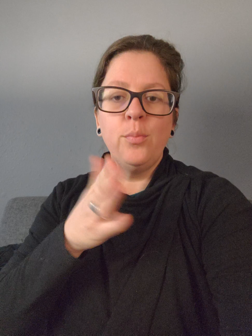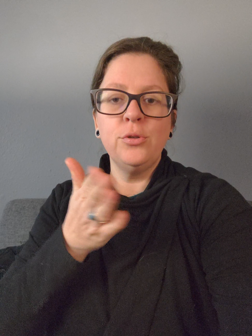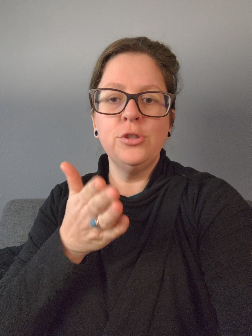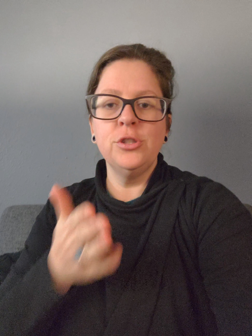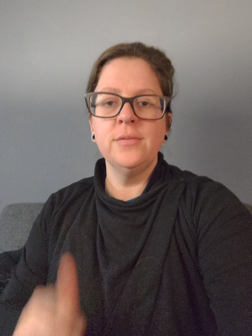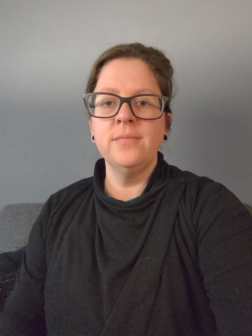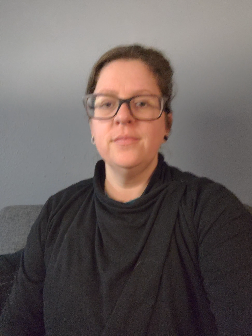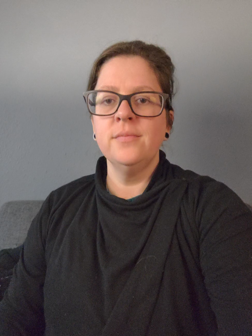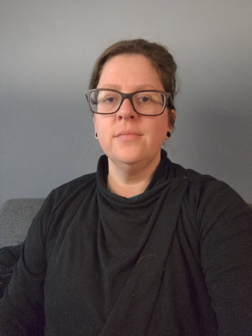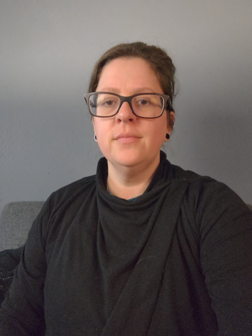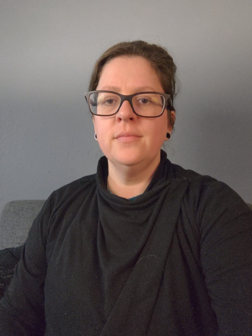book